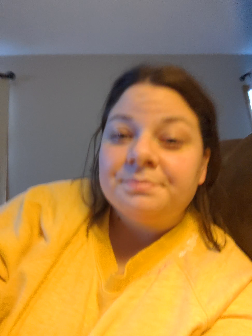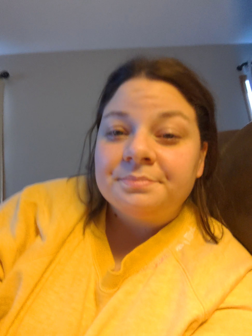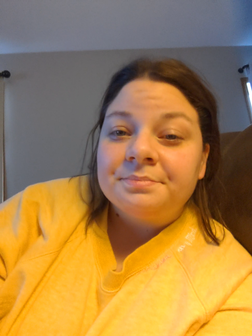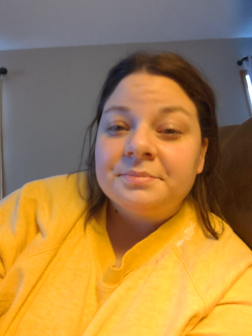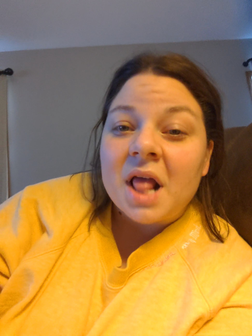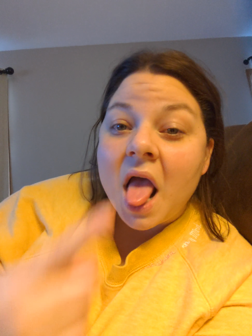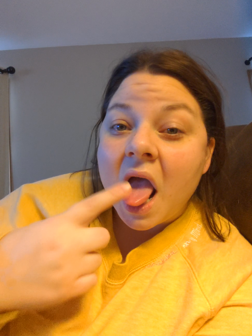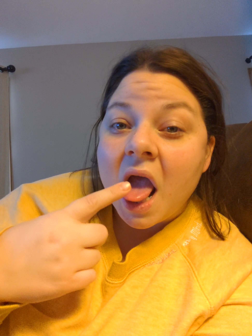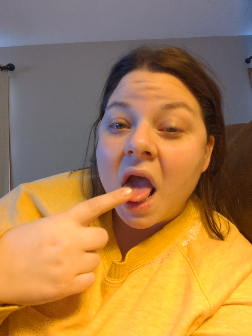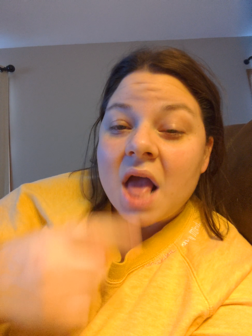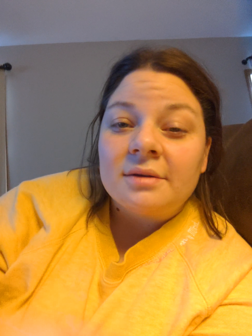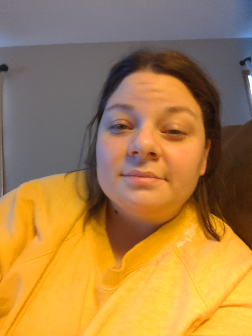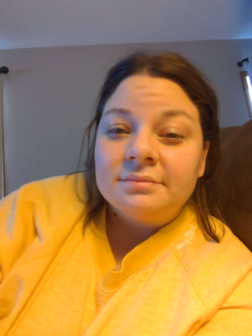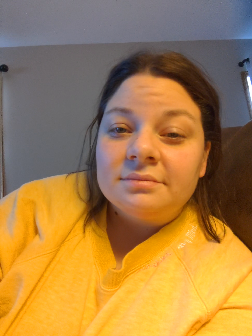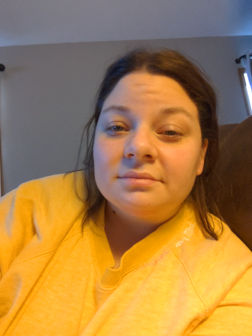tongue